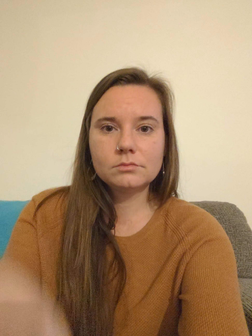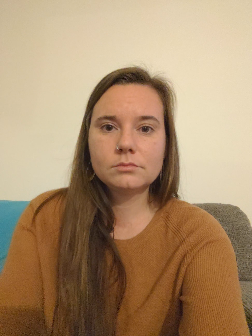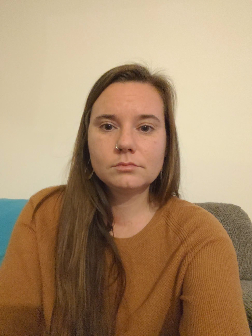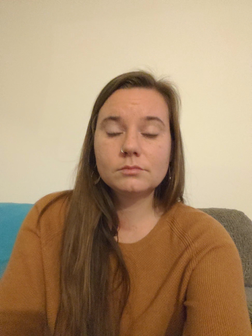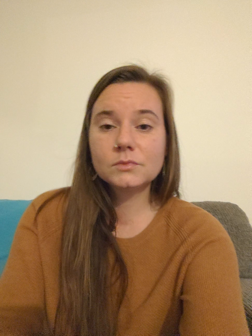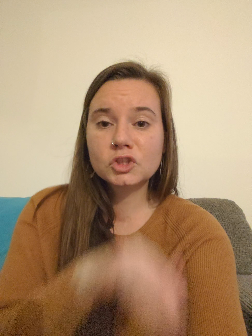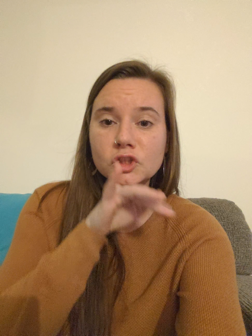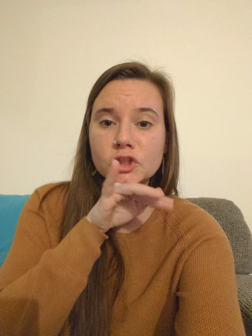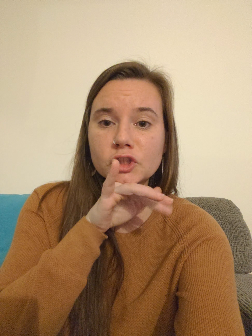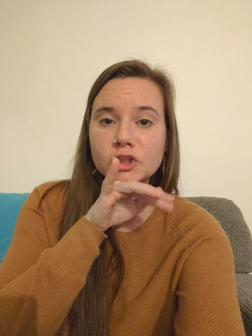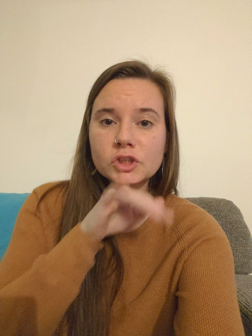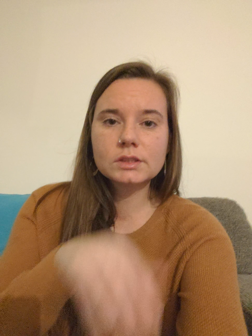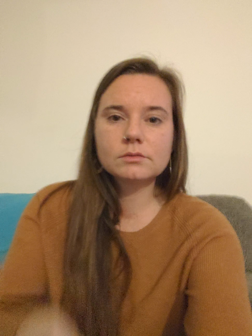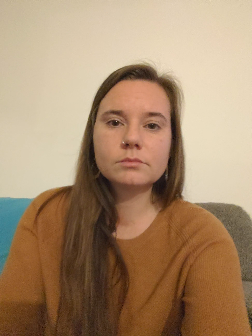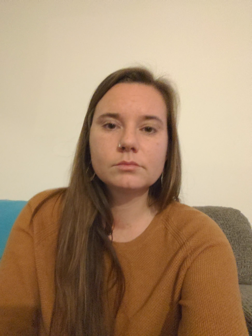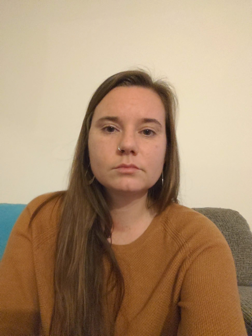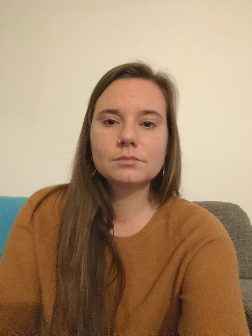dirty